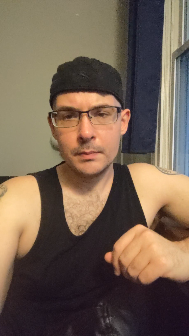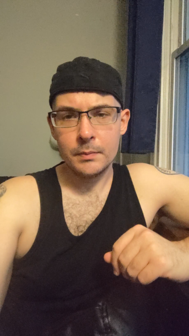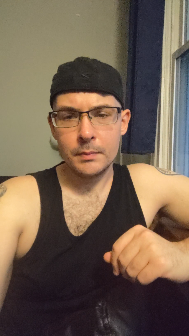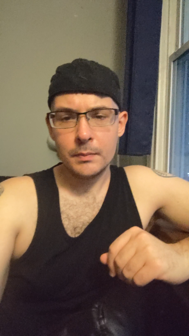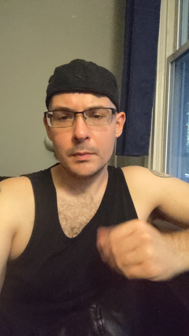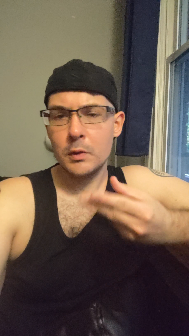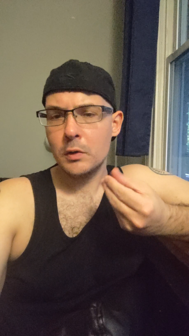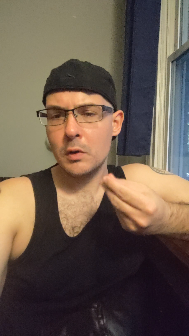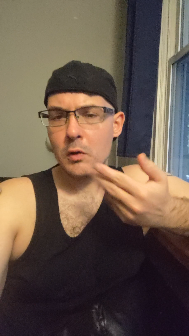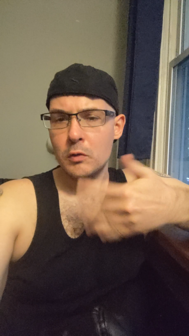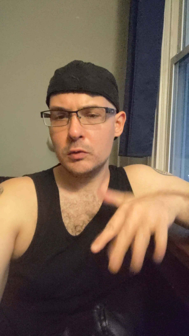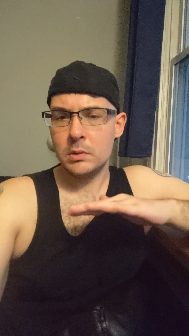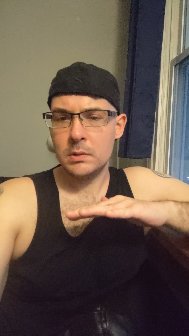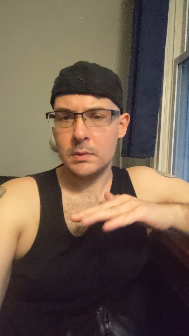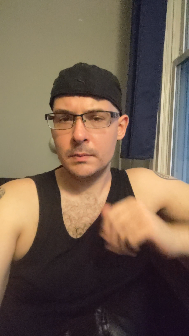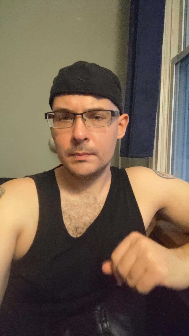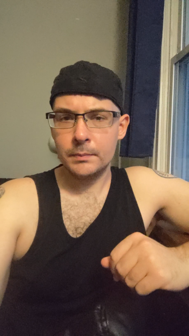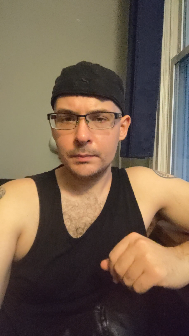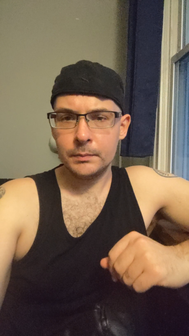garden